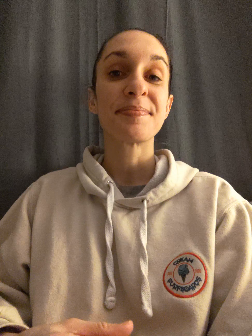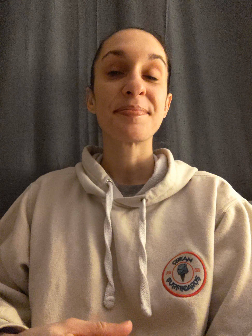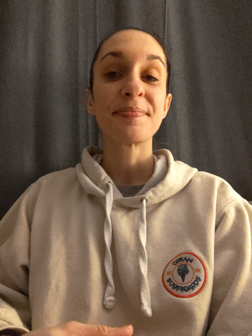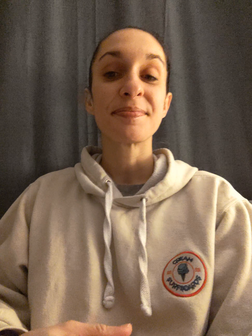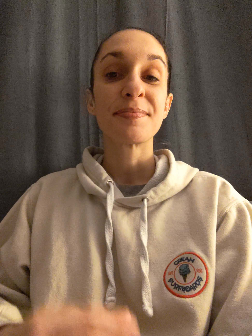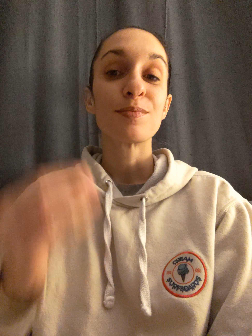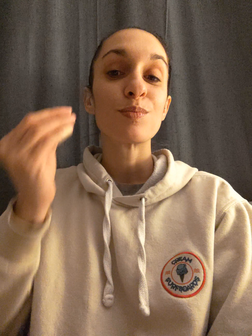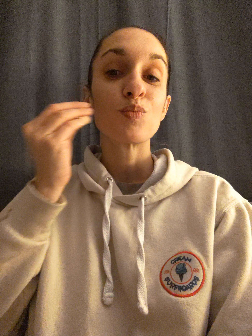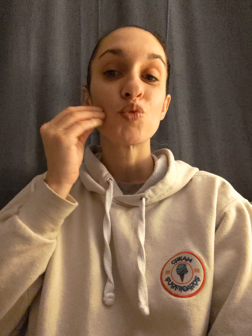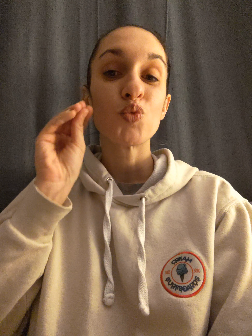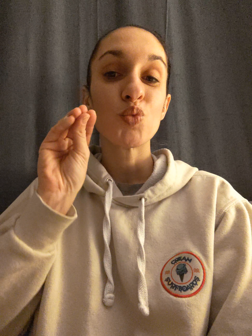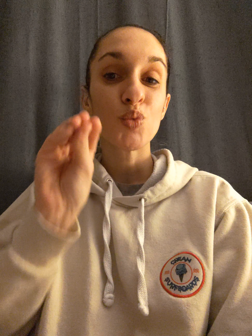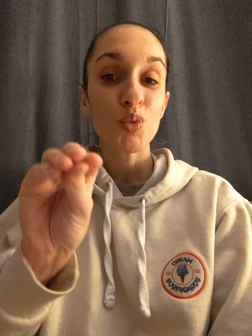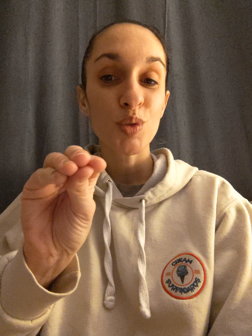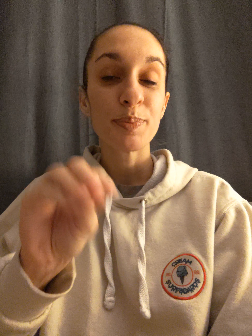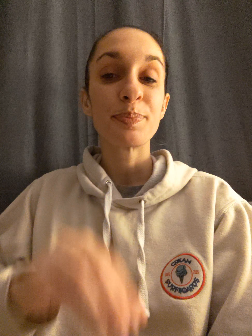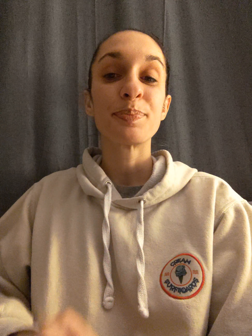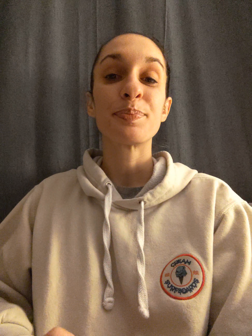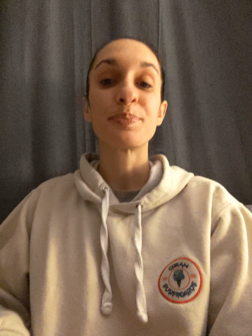kiss